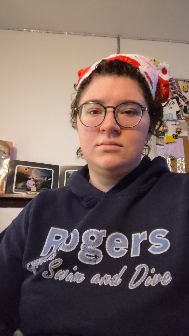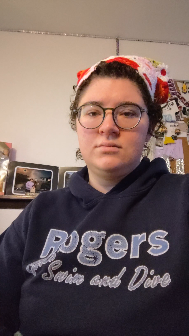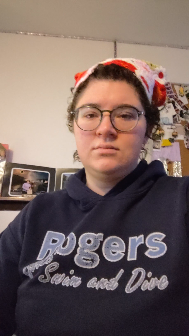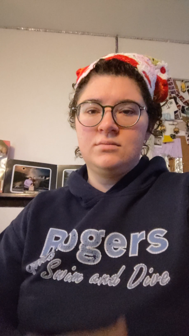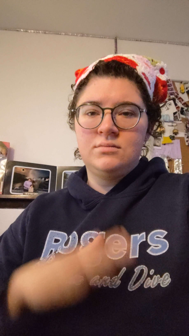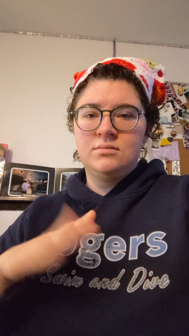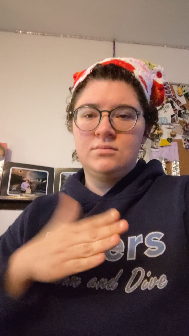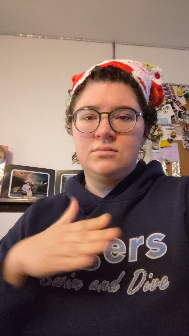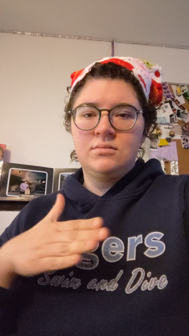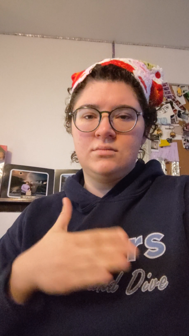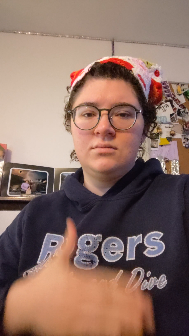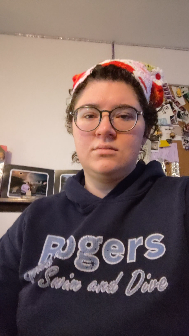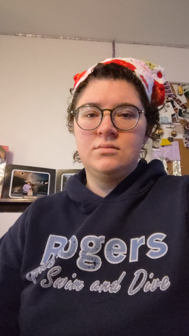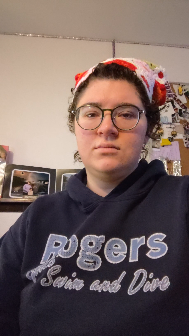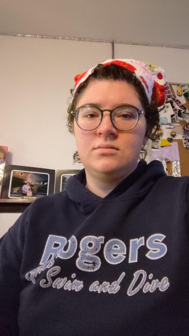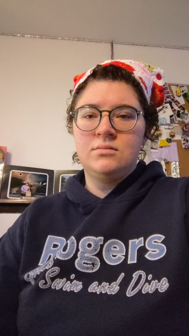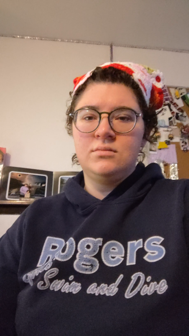cook